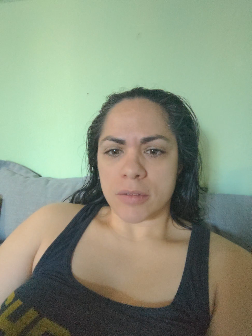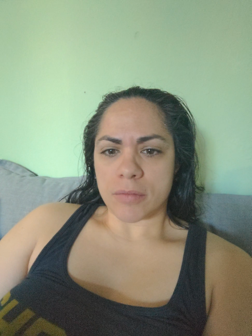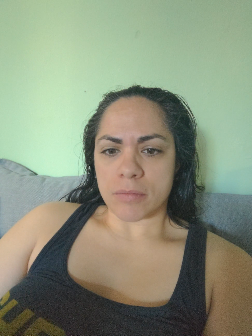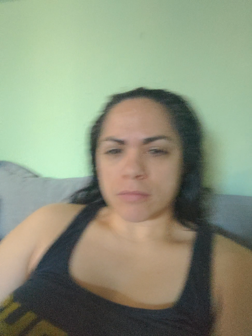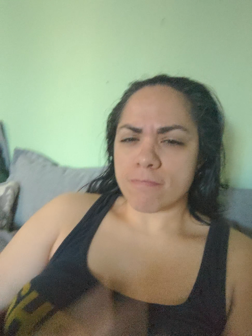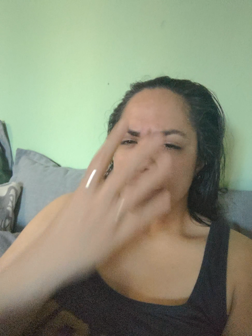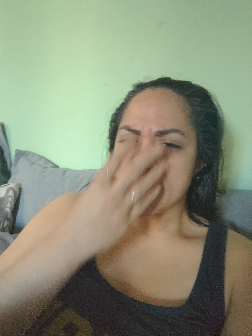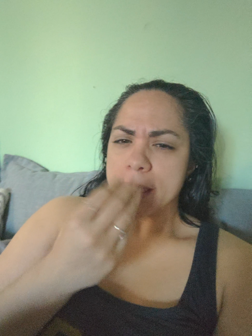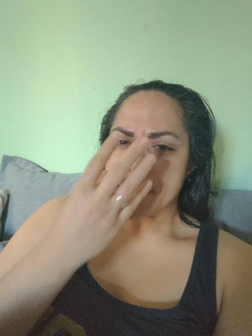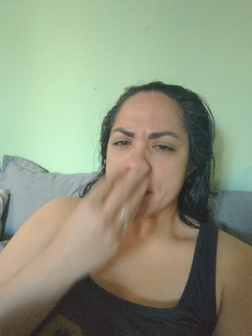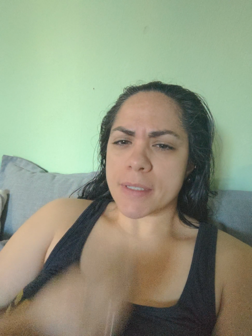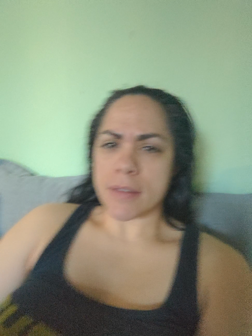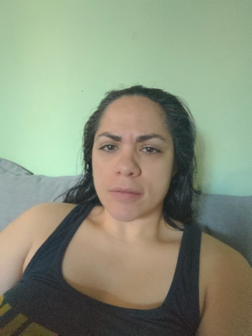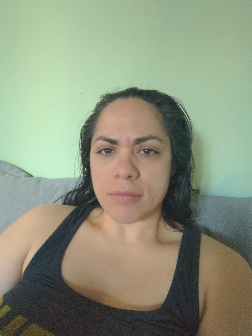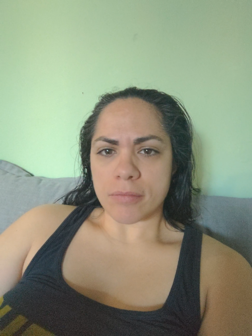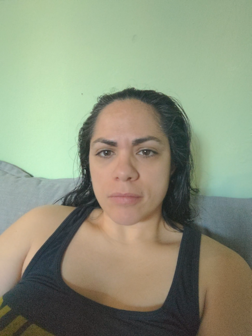sleepy